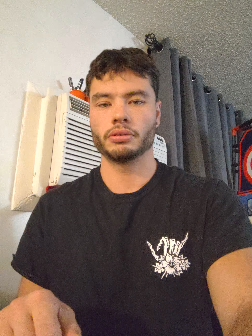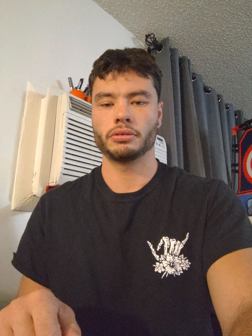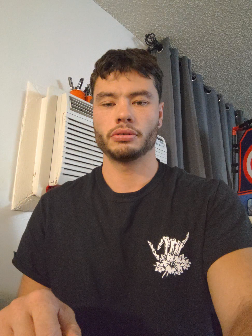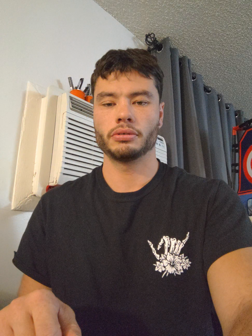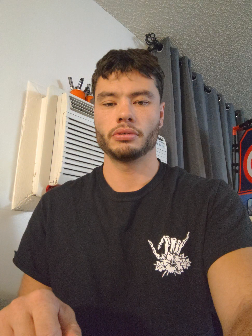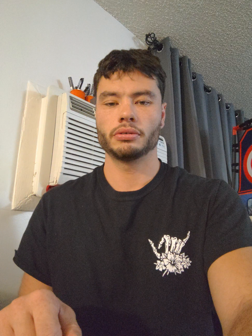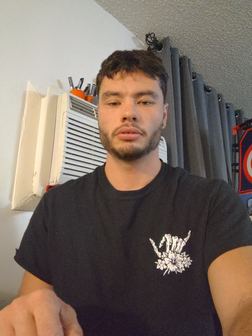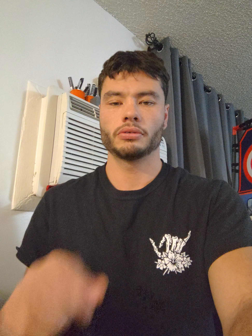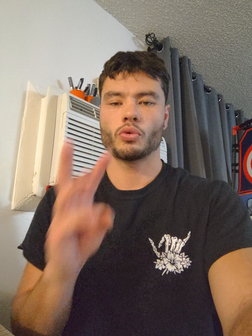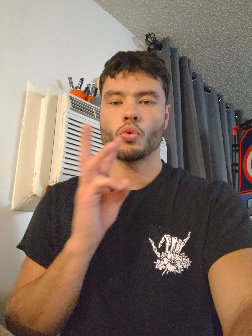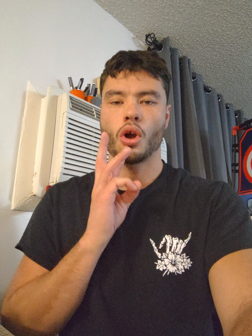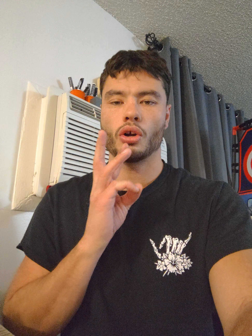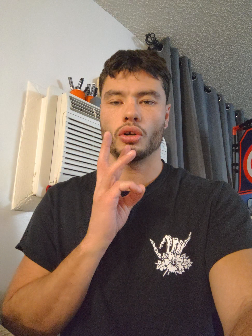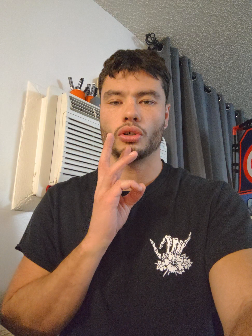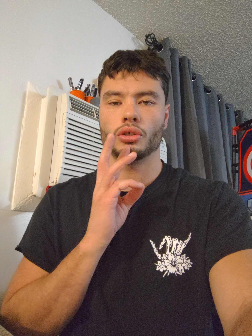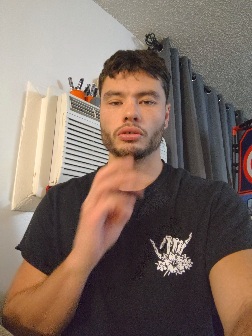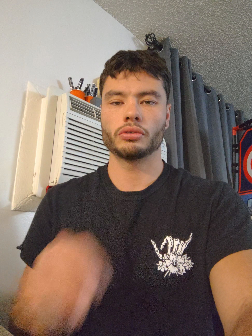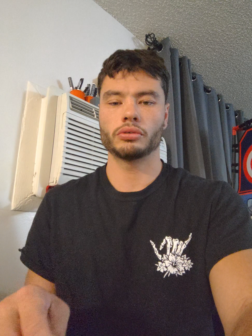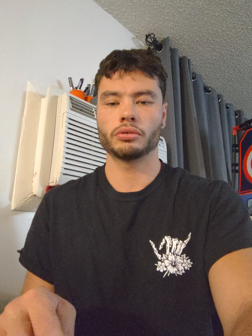water